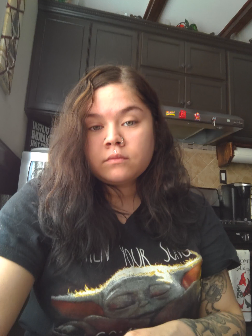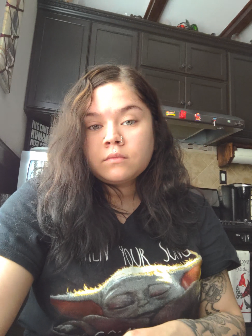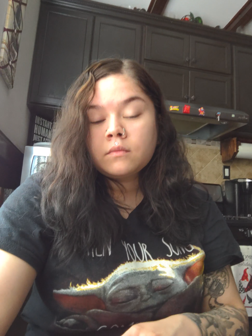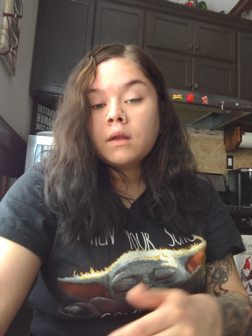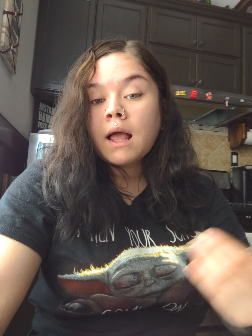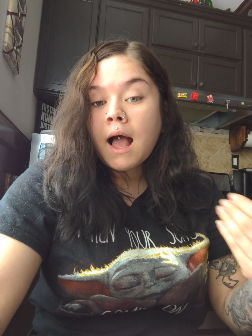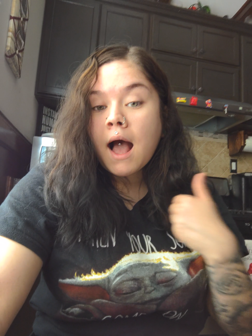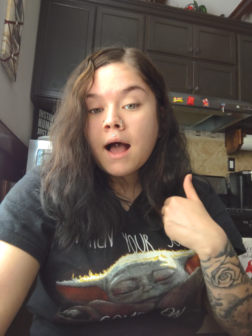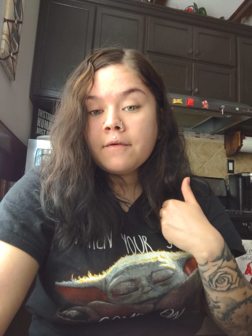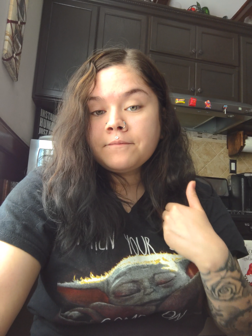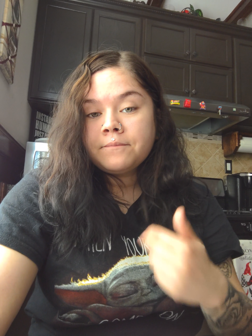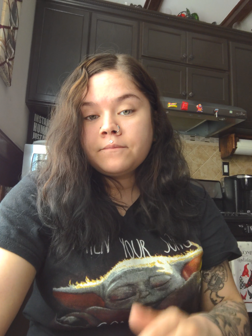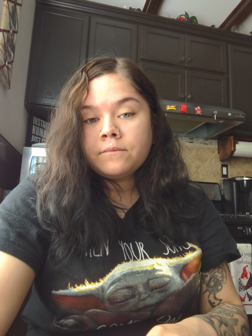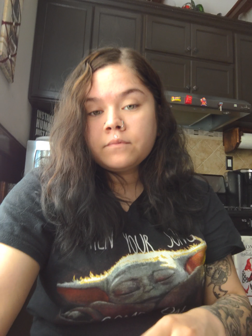have